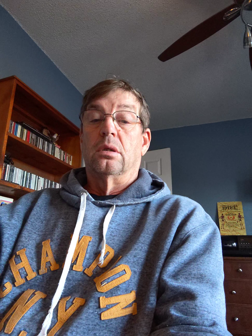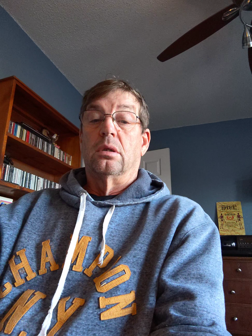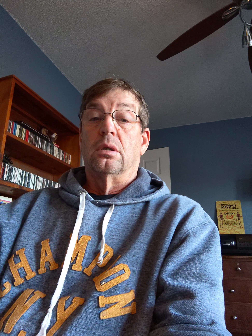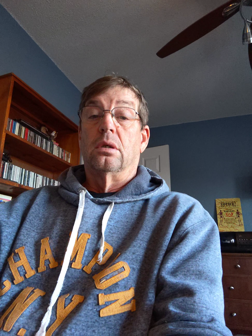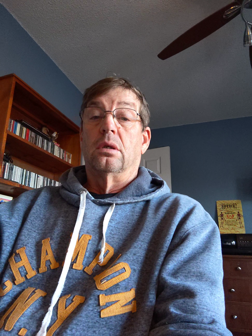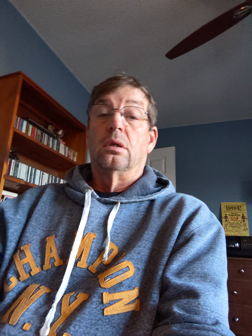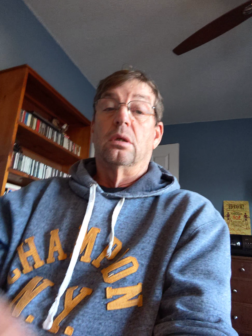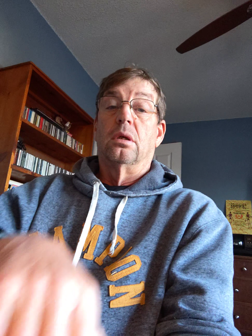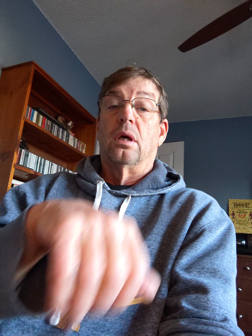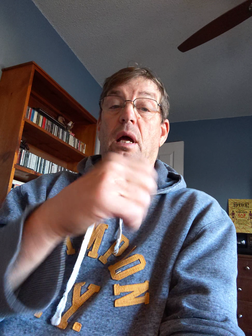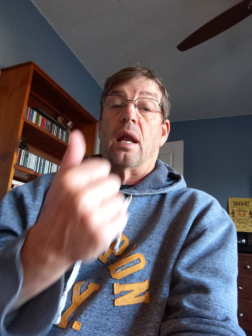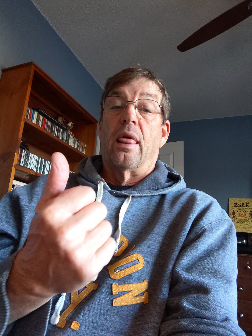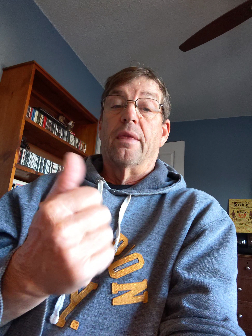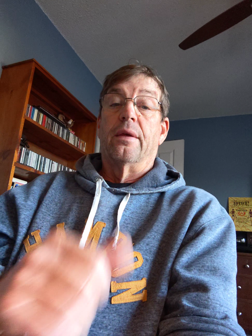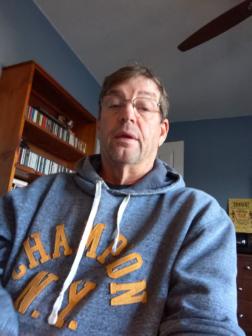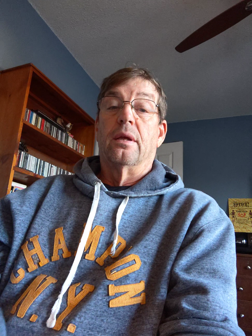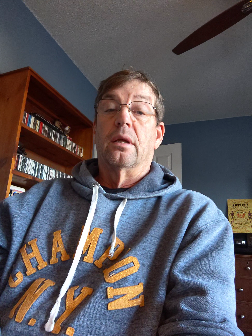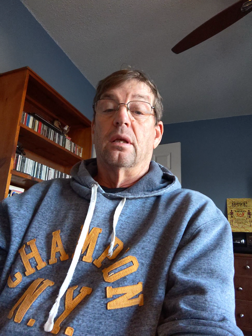another